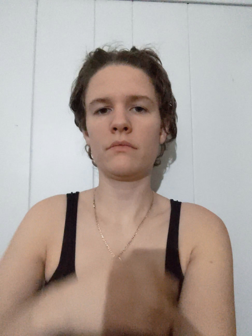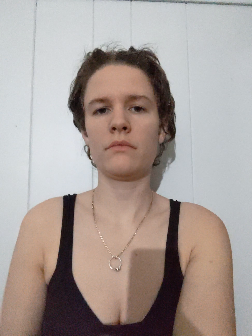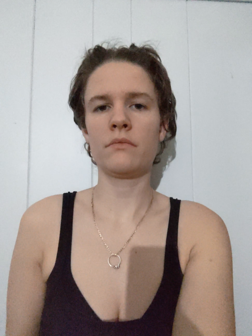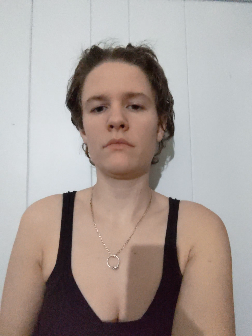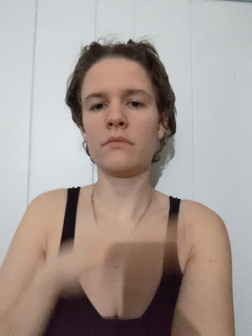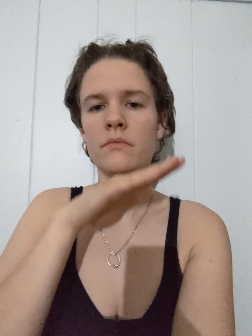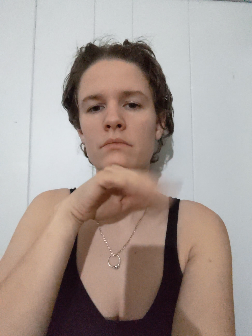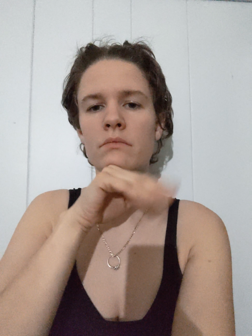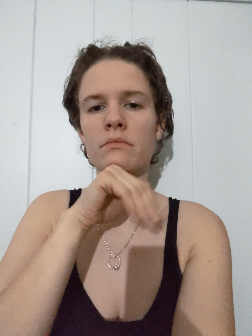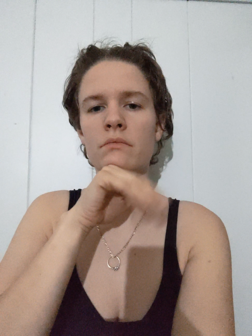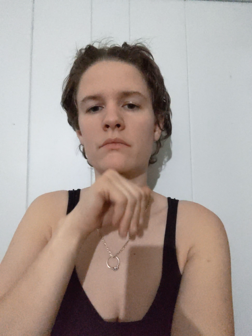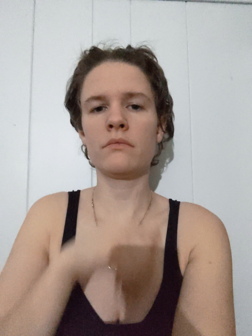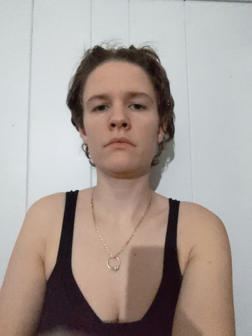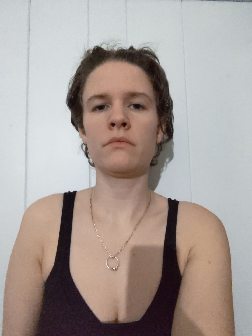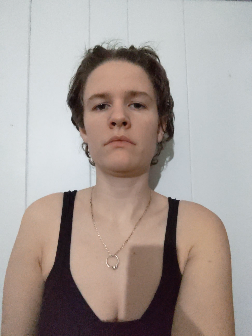pig